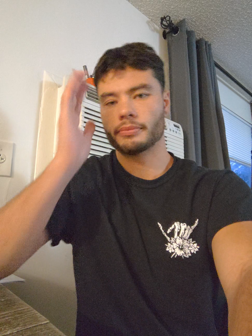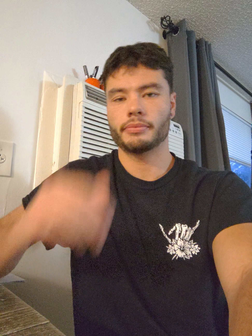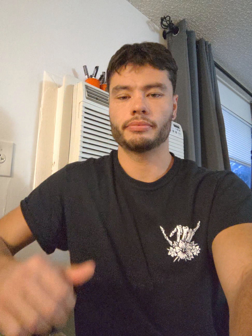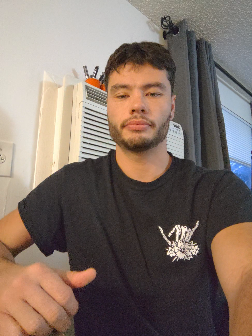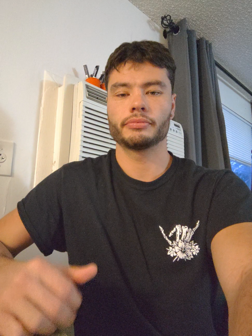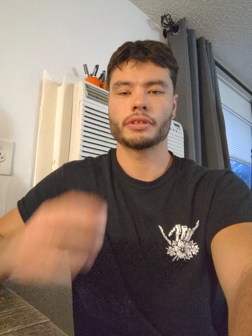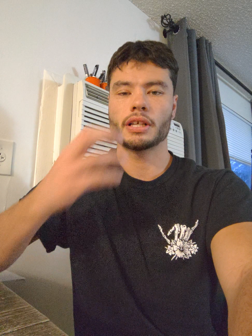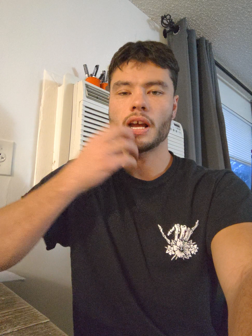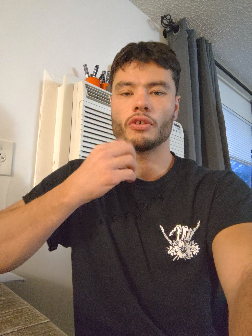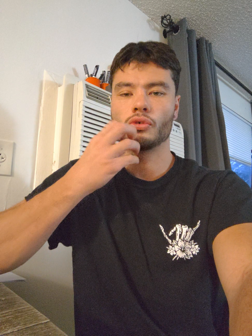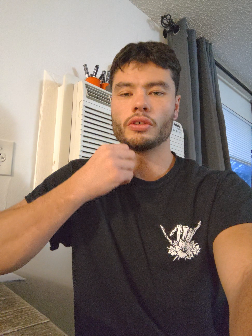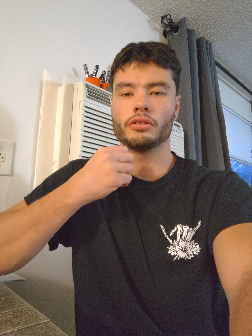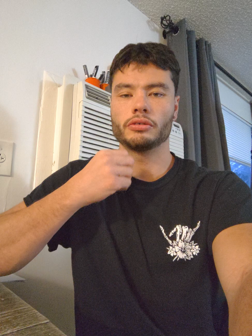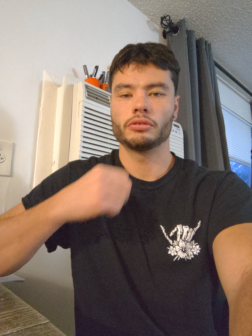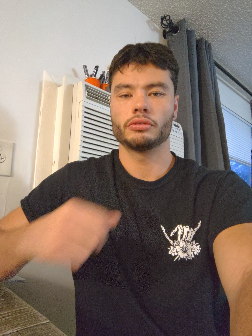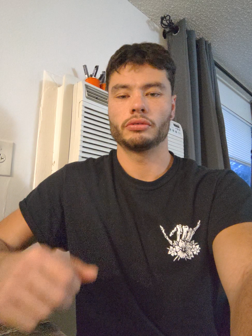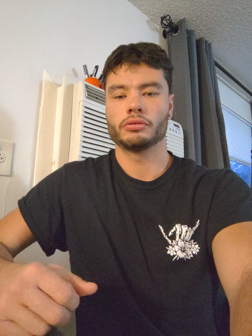underwear